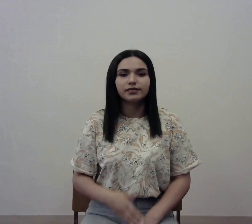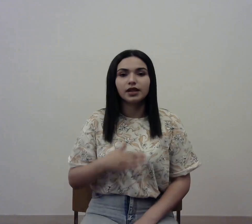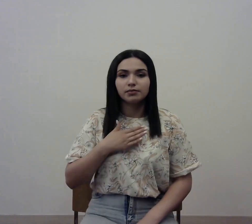mən